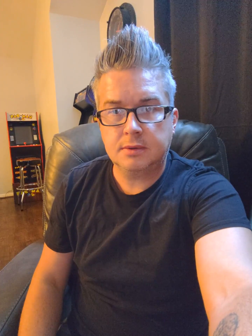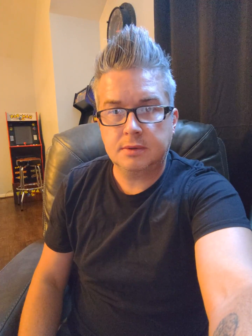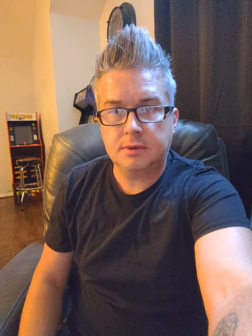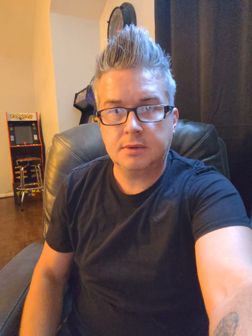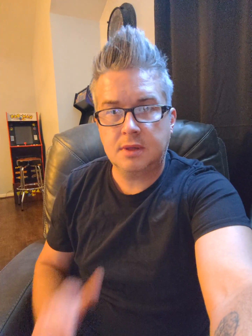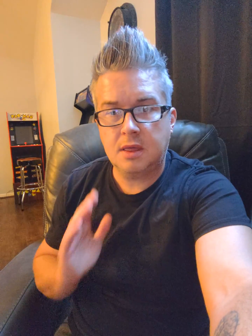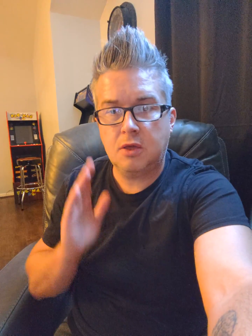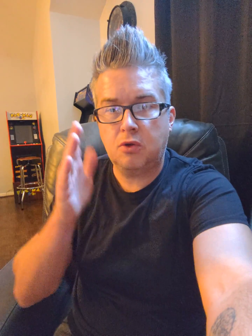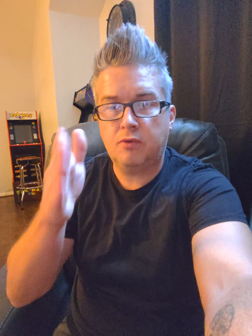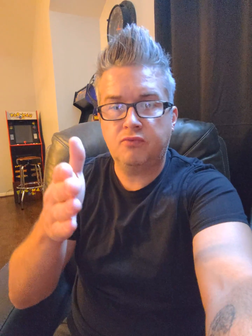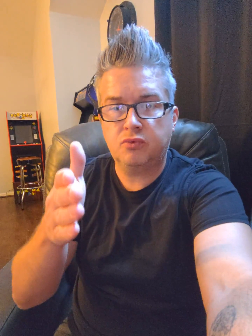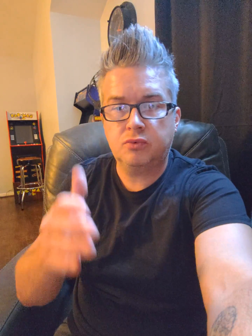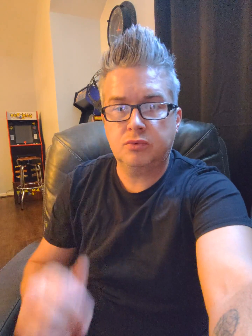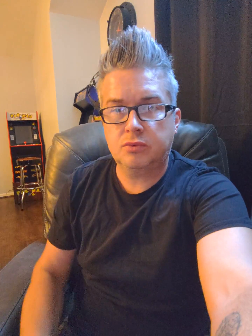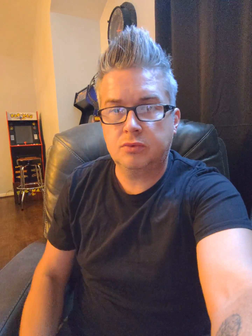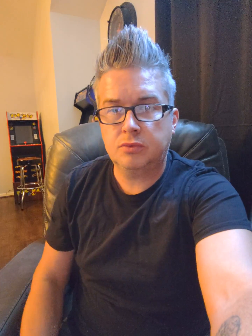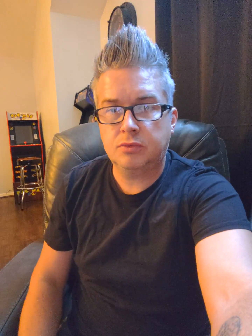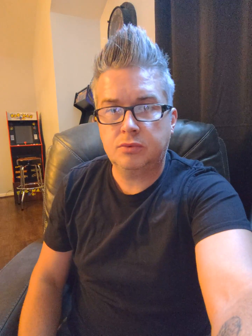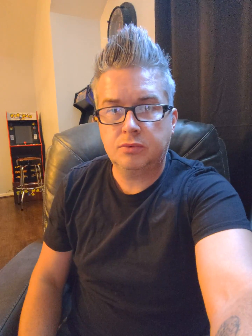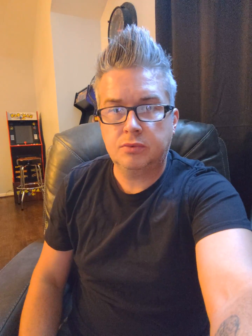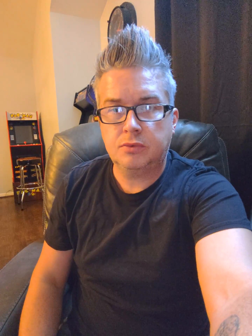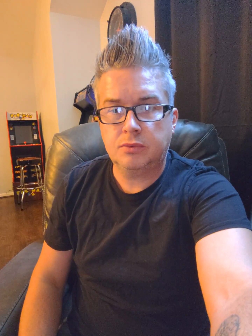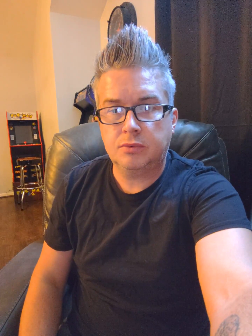over